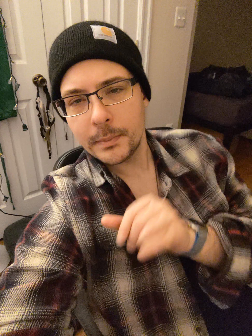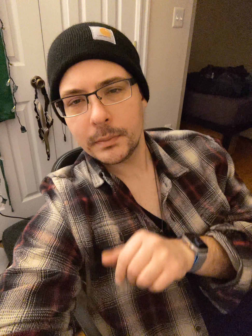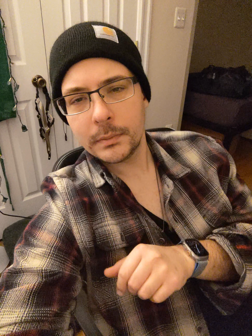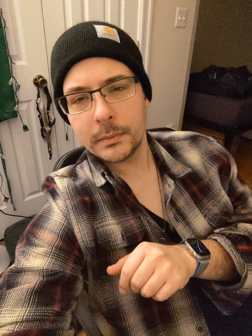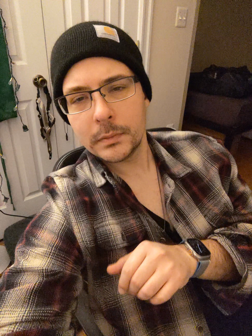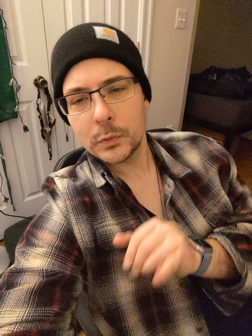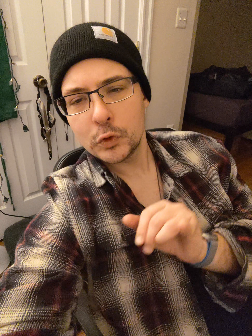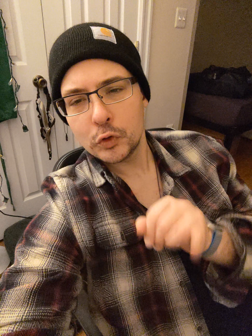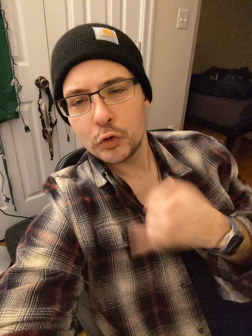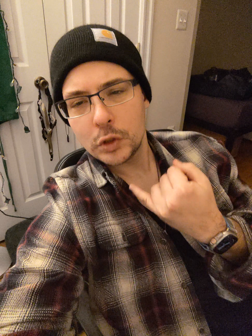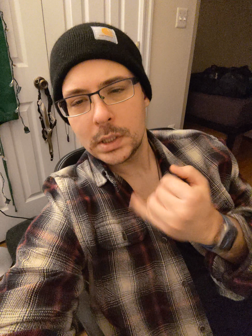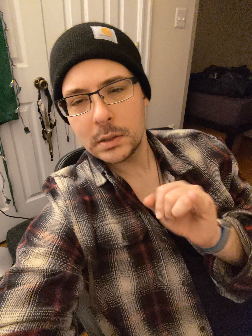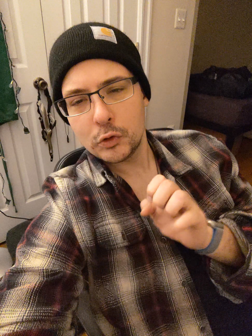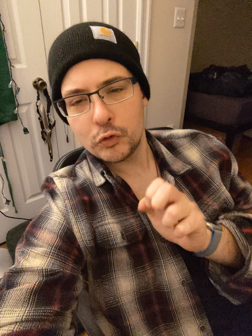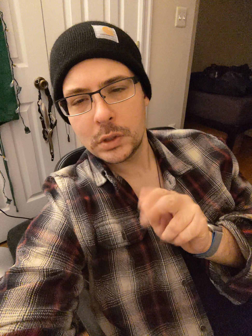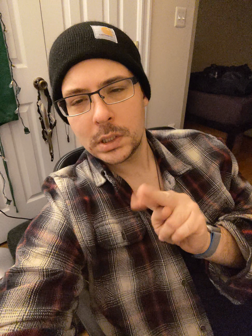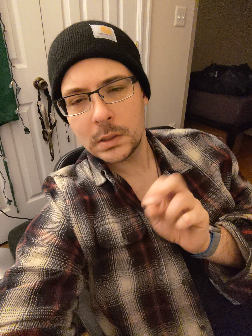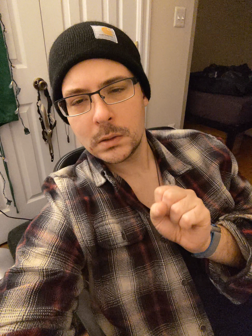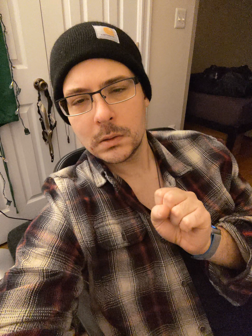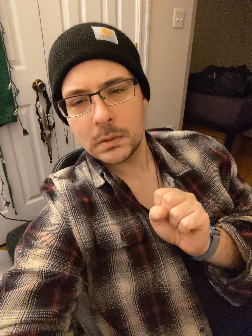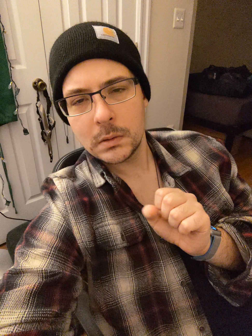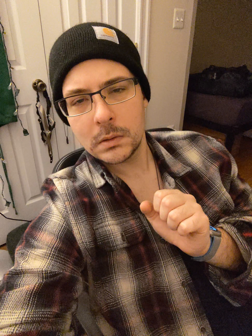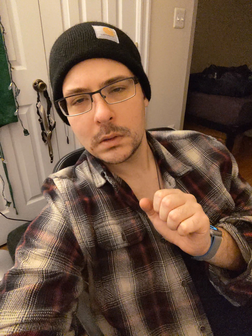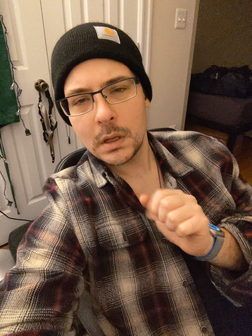jeans